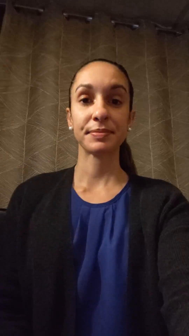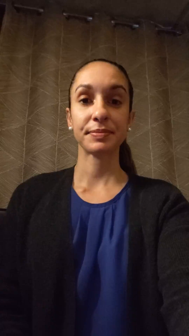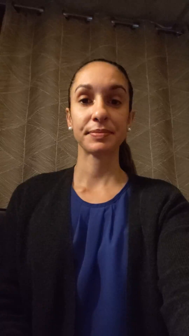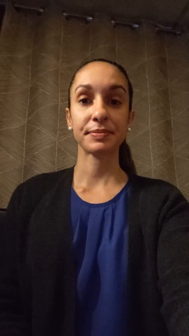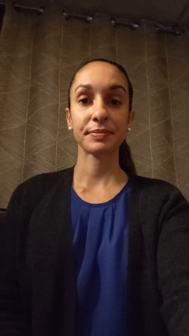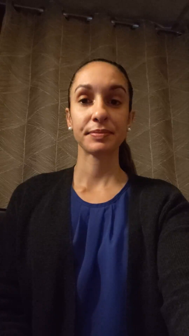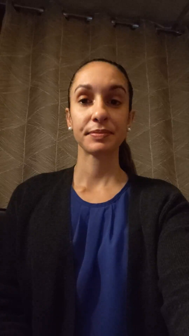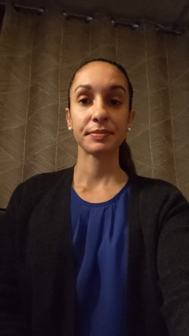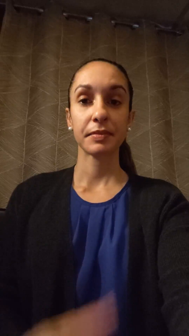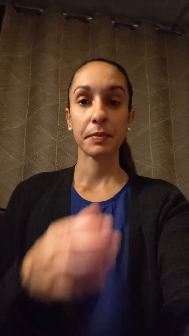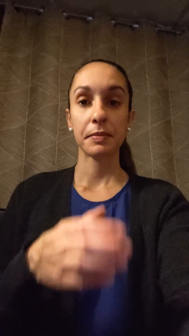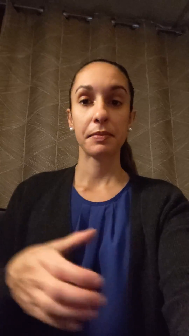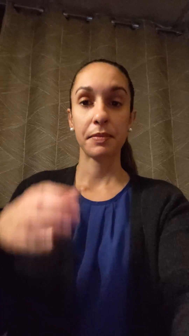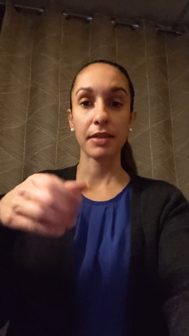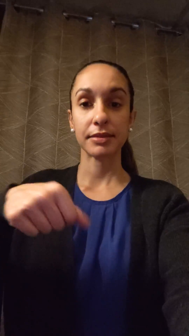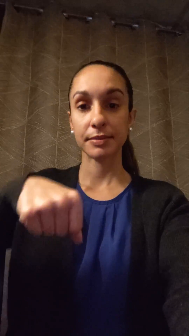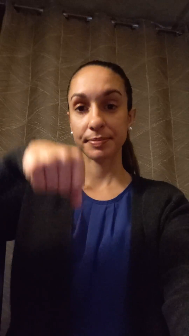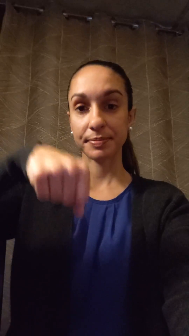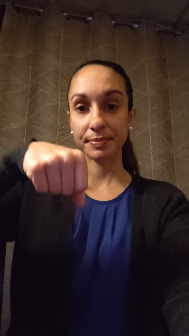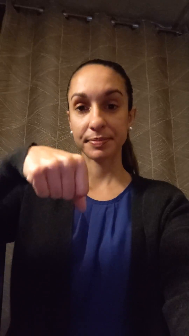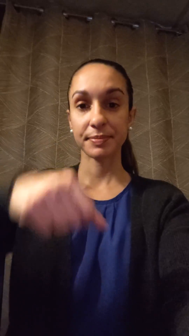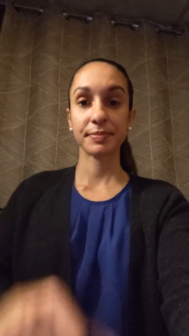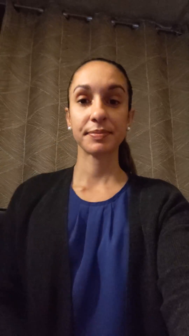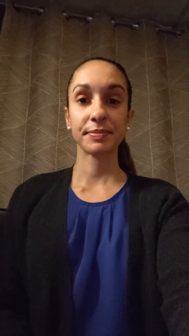bucket